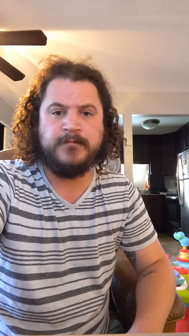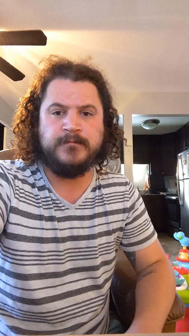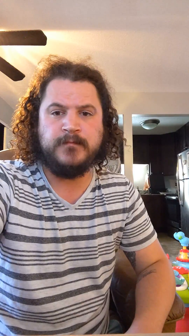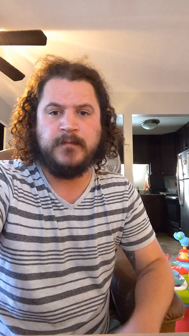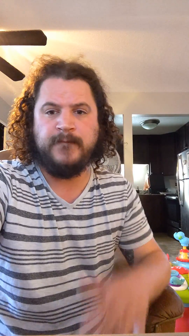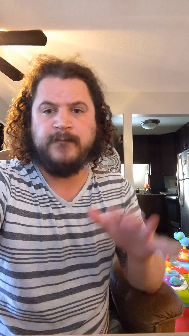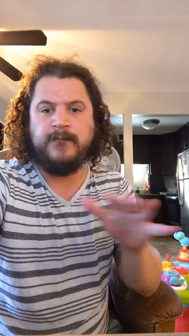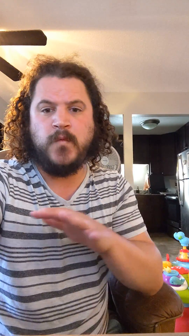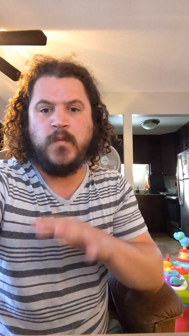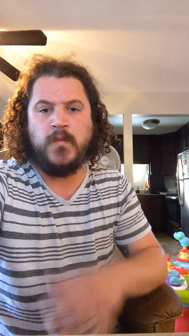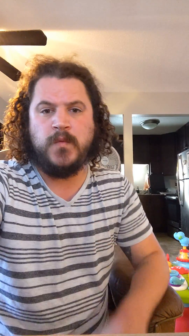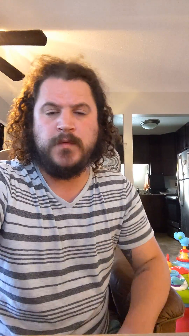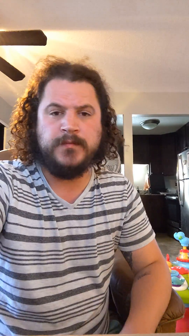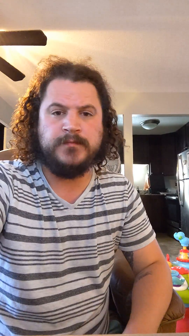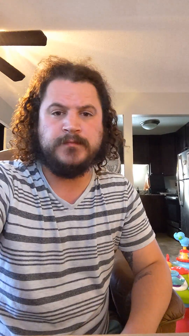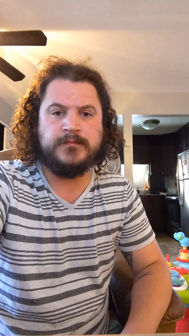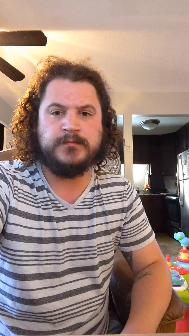full